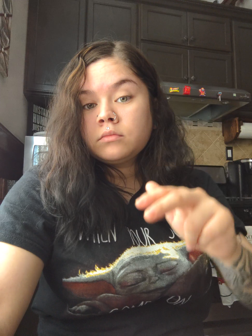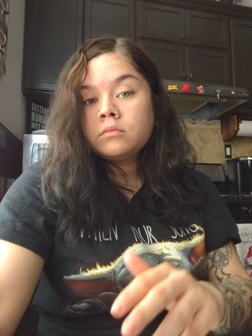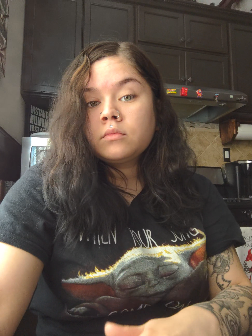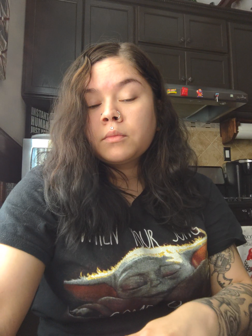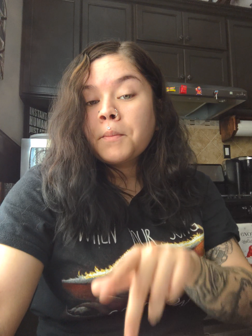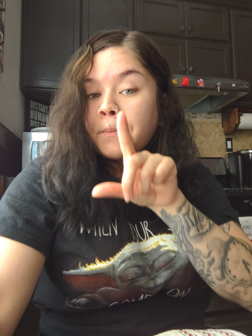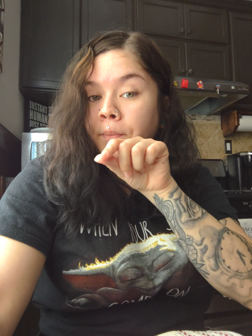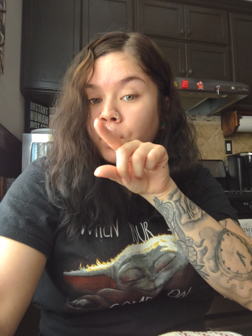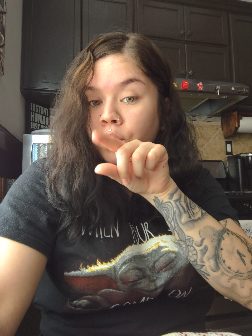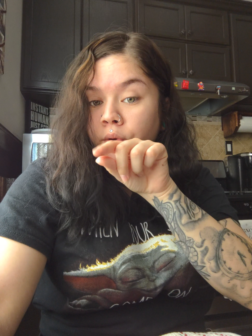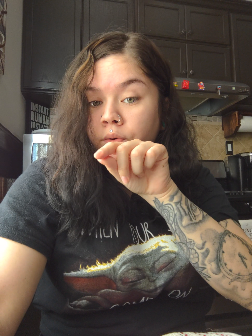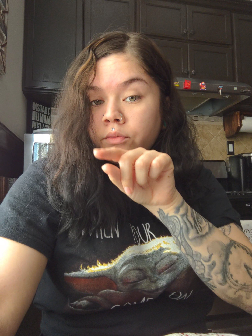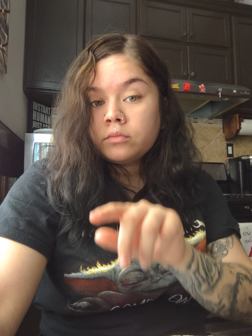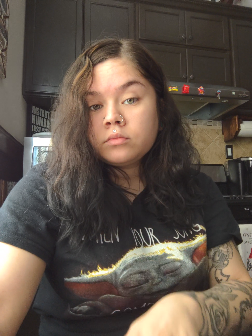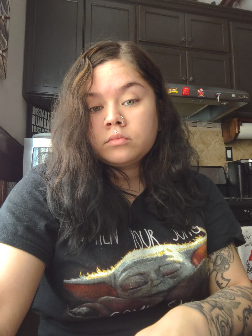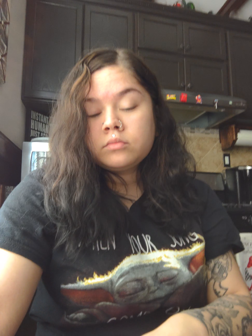bird